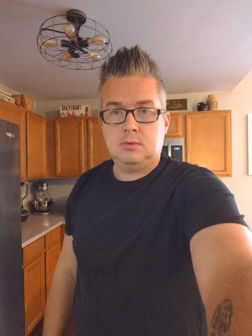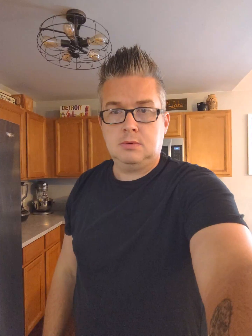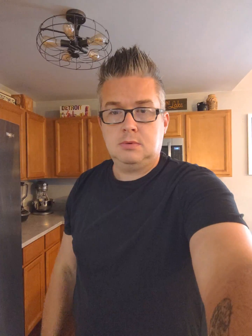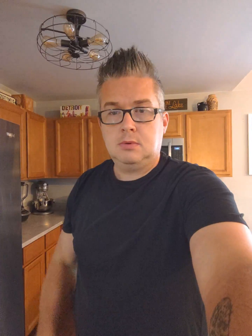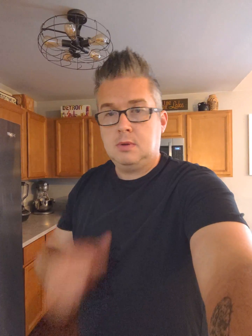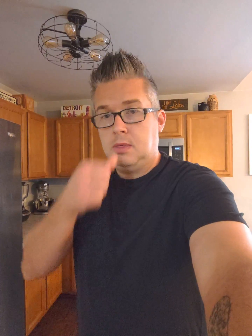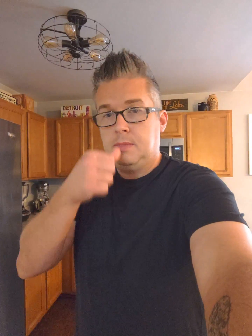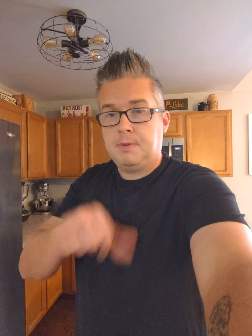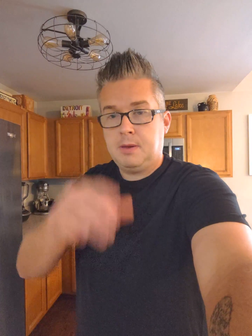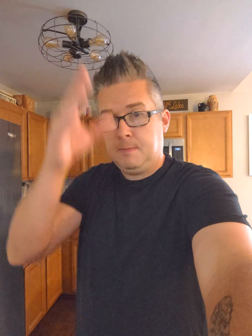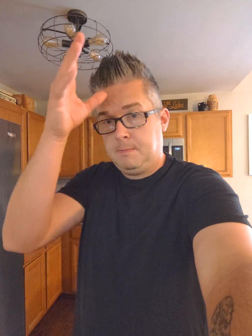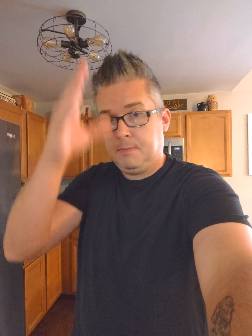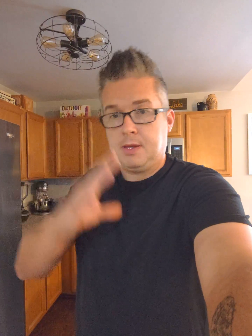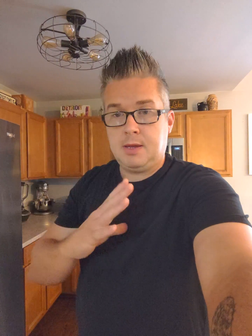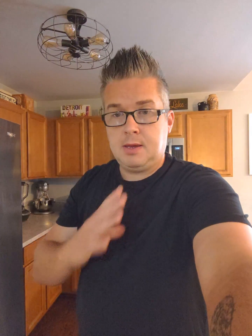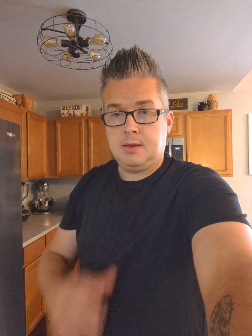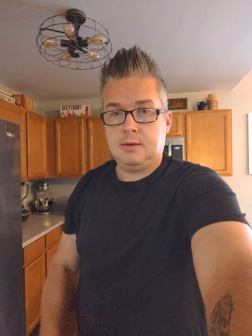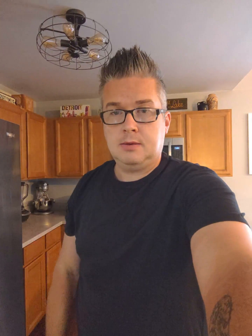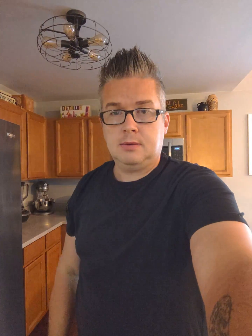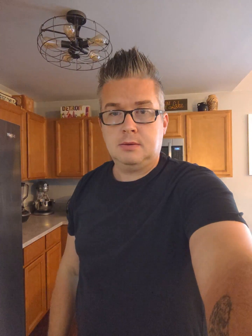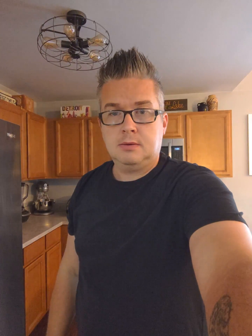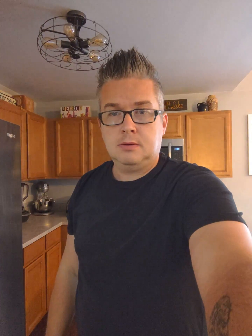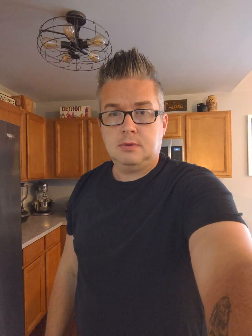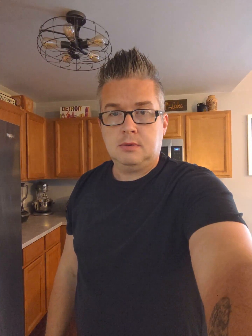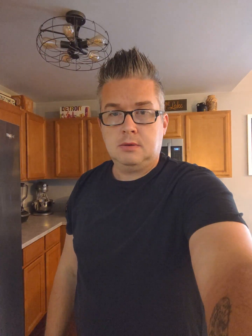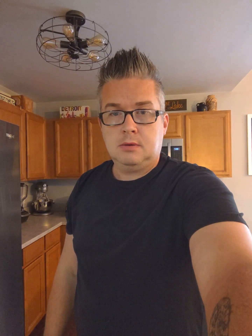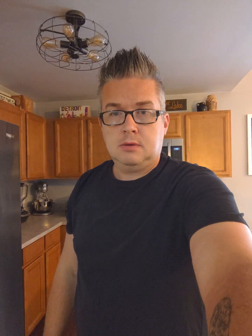mailman